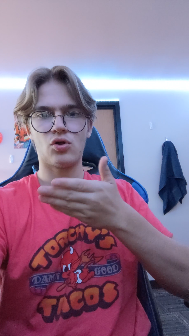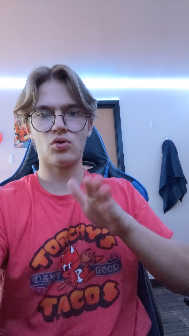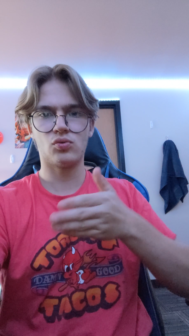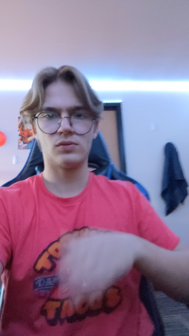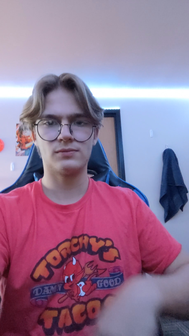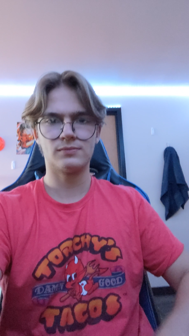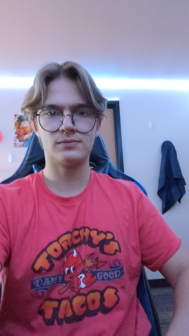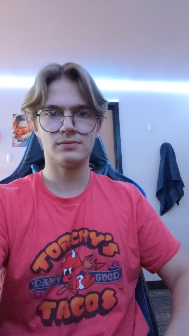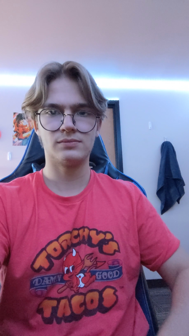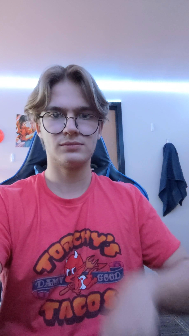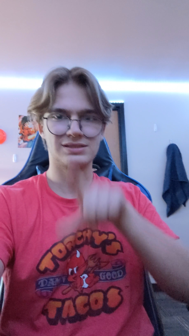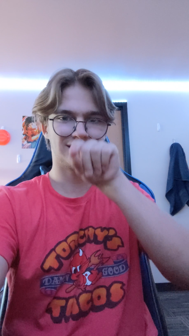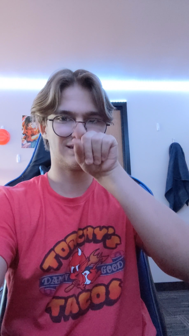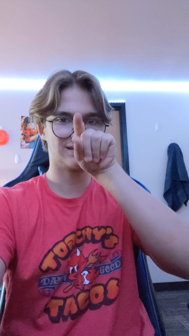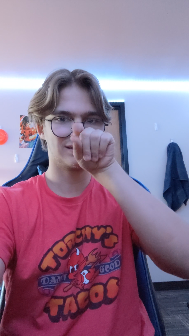chicken